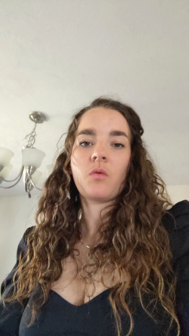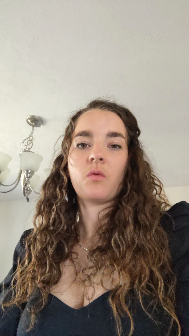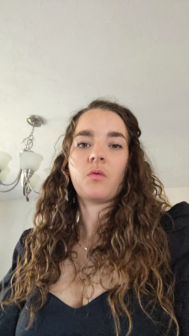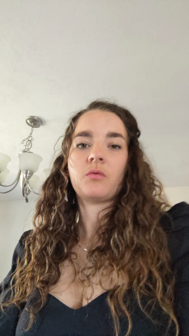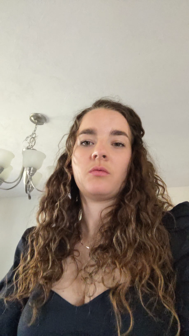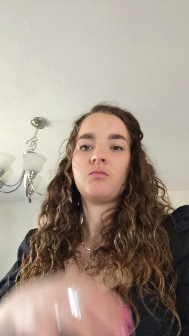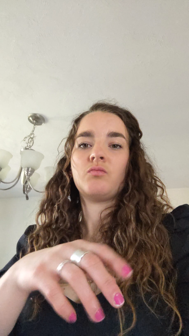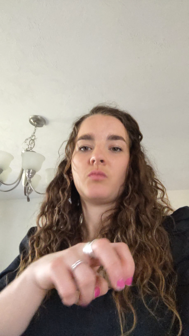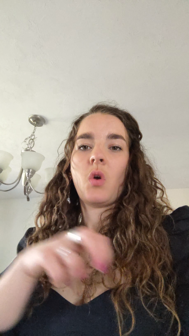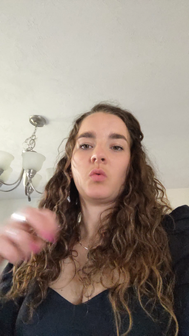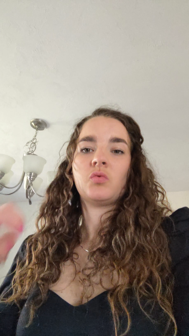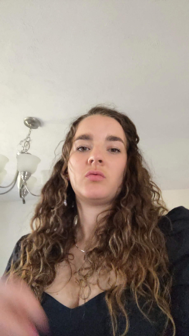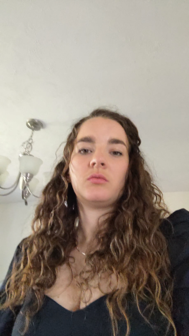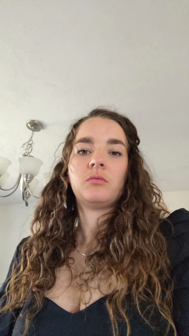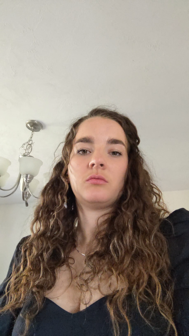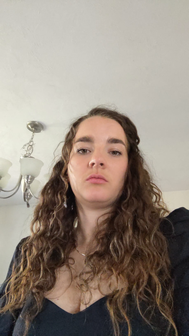porch